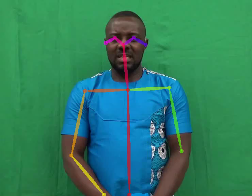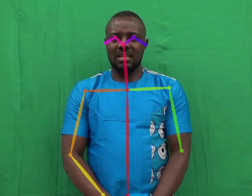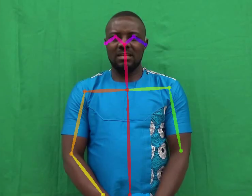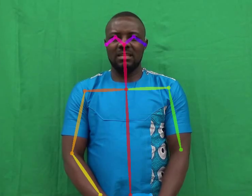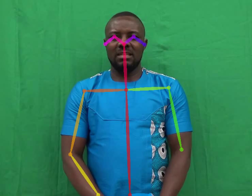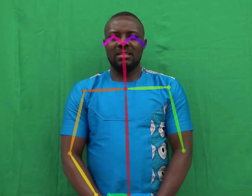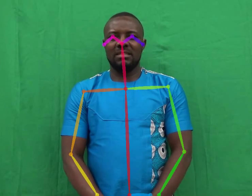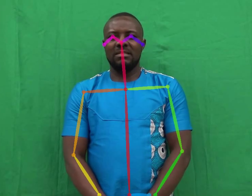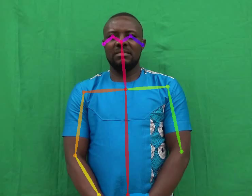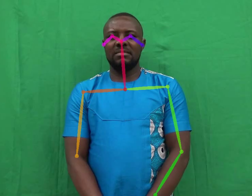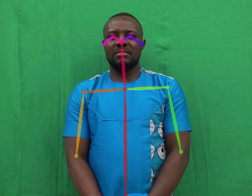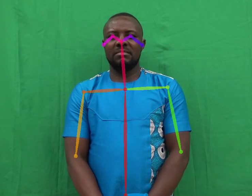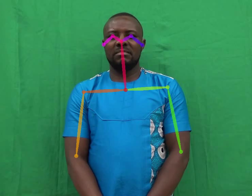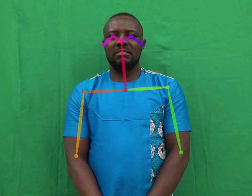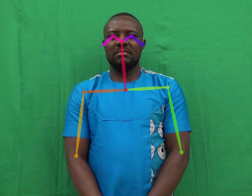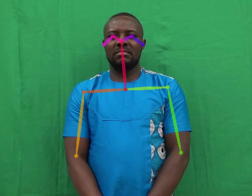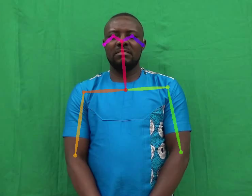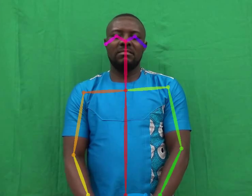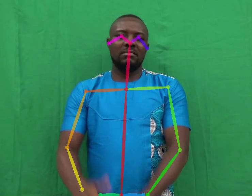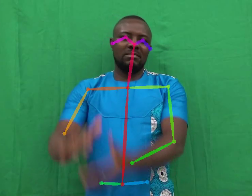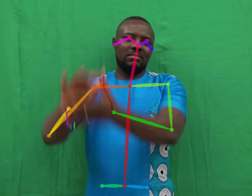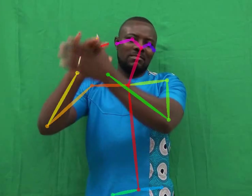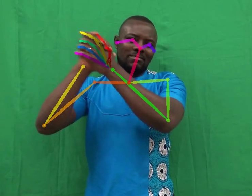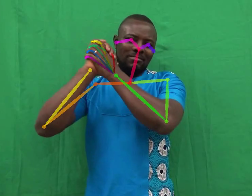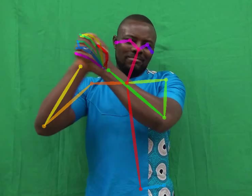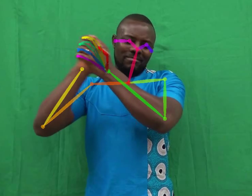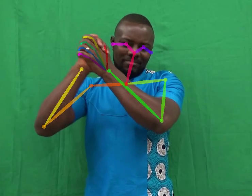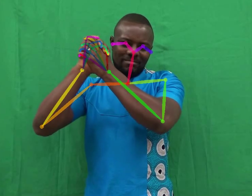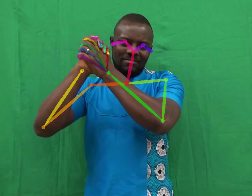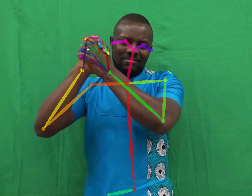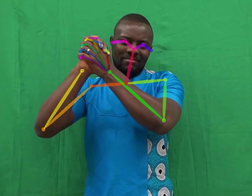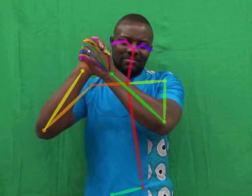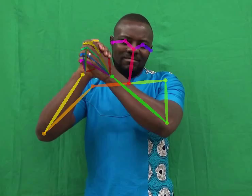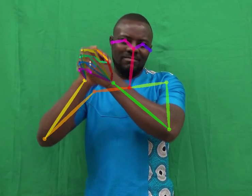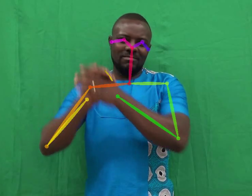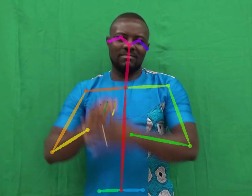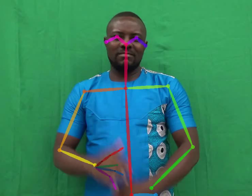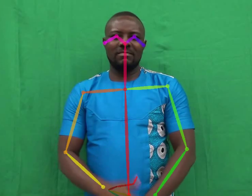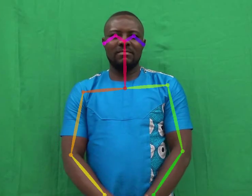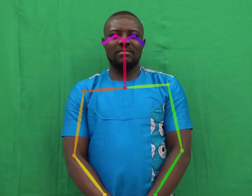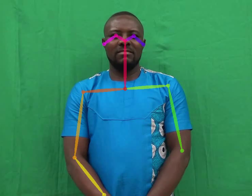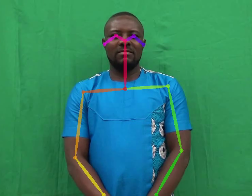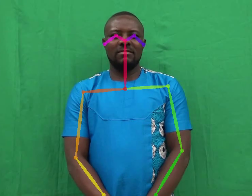congratulation